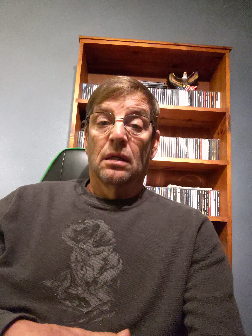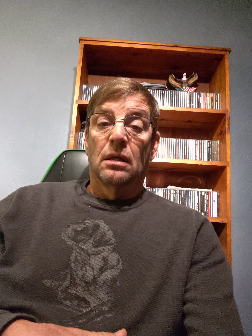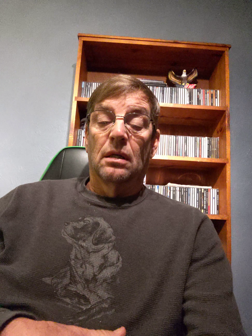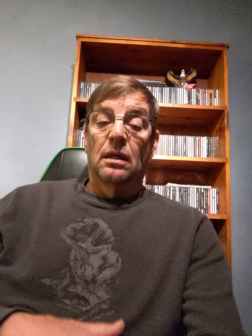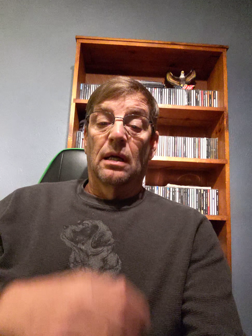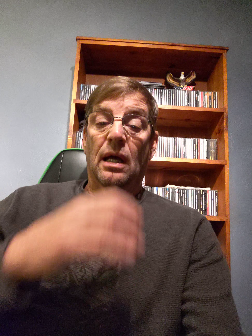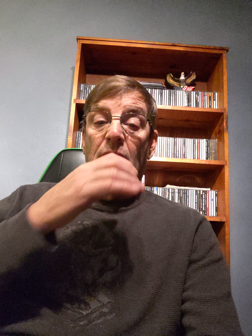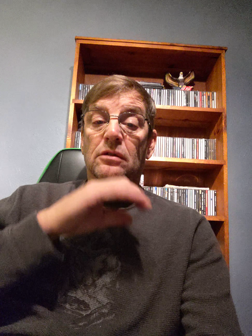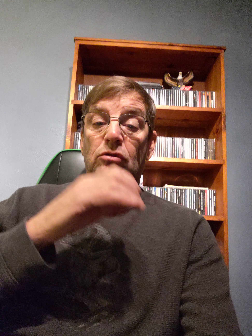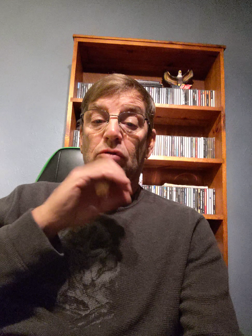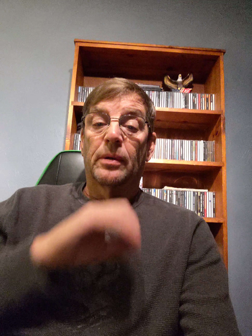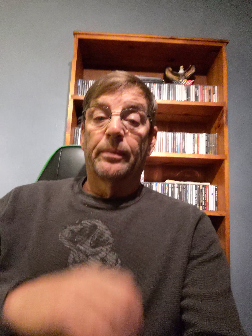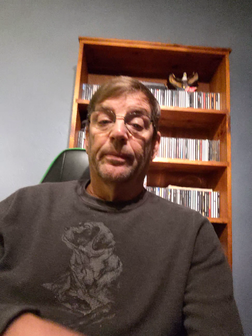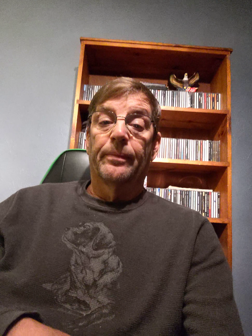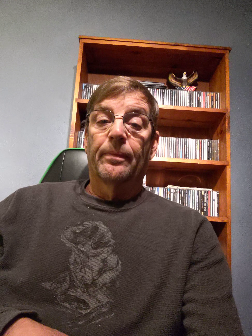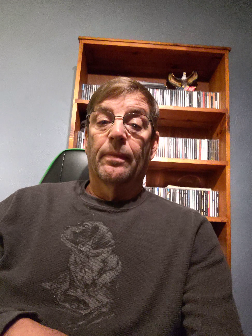ice cream